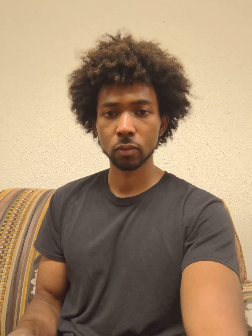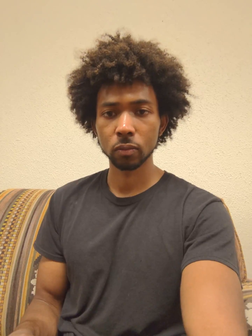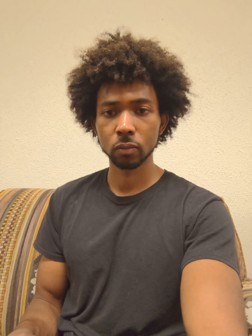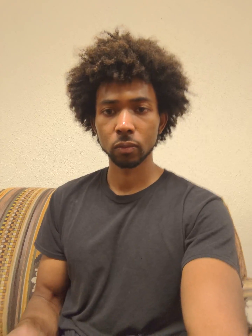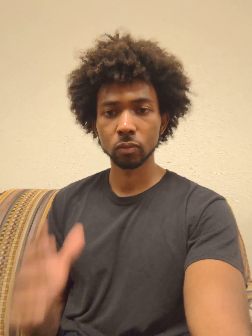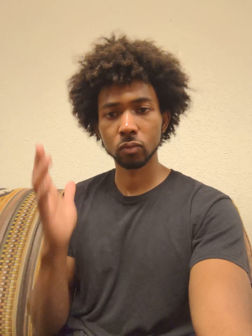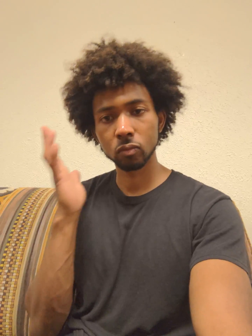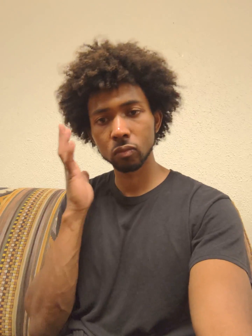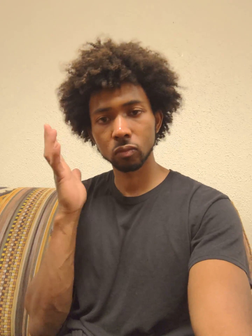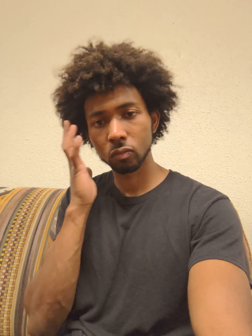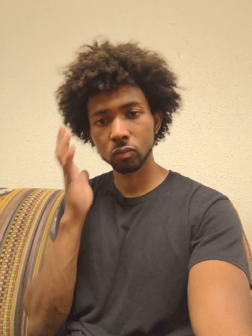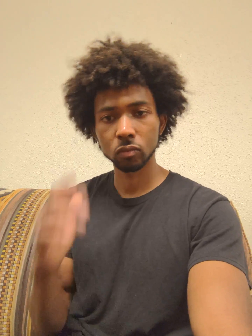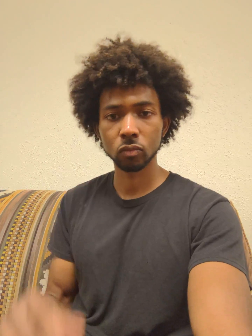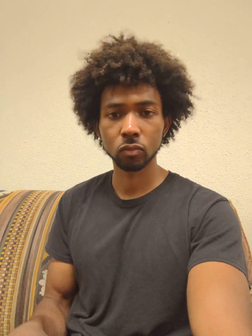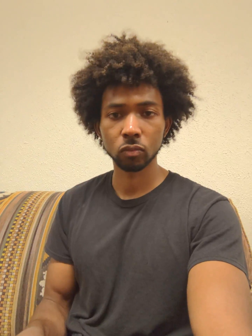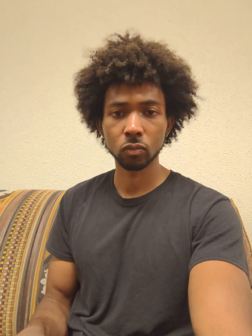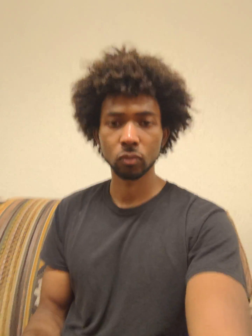pillow